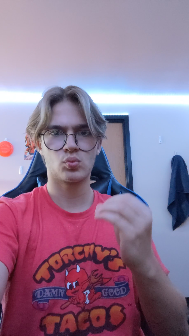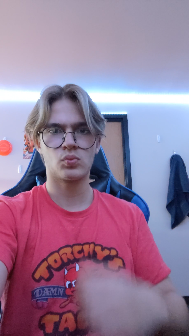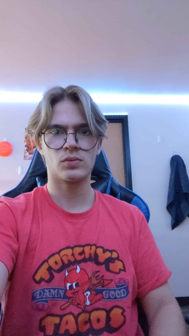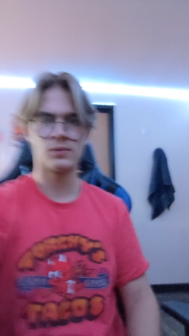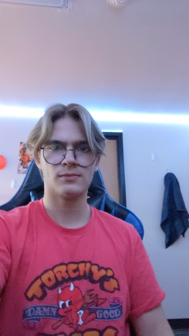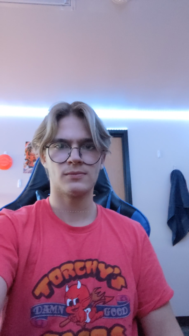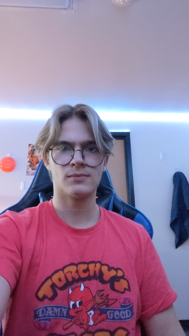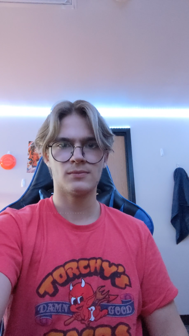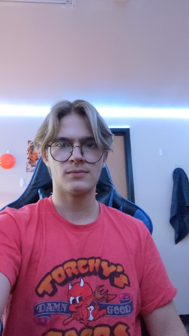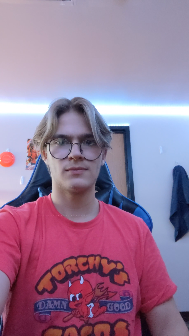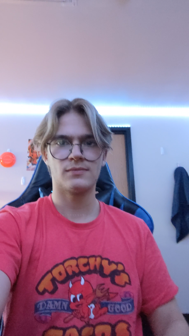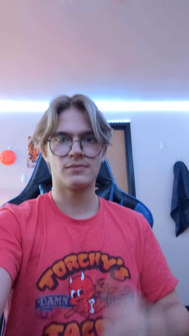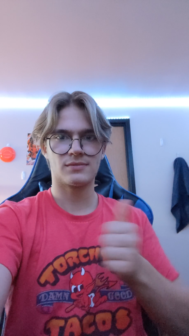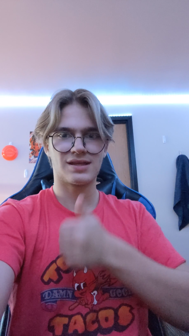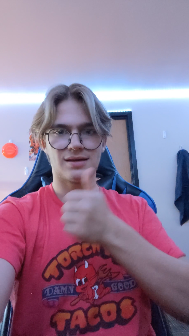chase